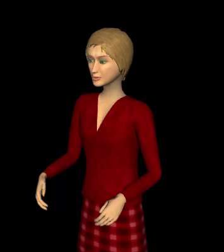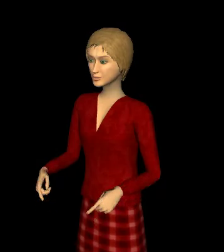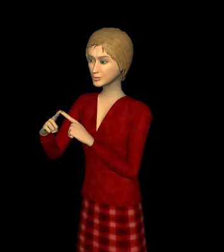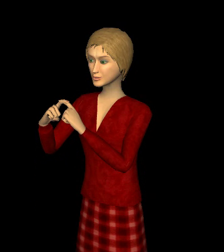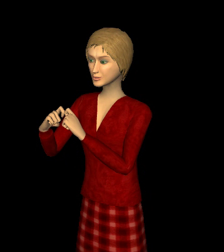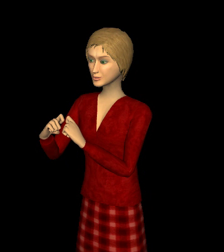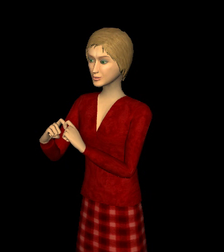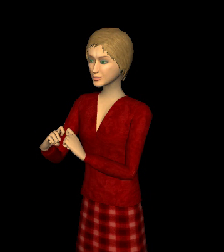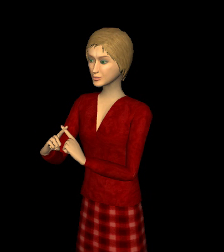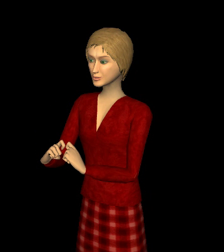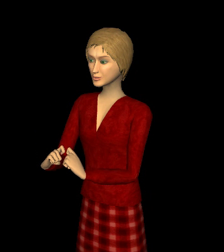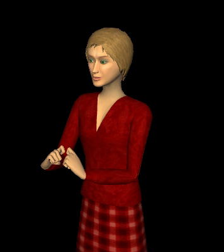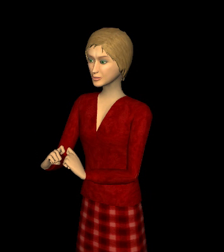أحسب